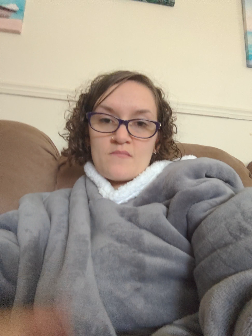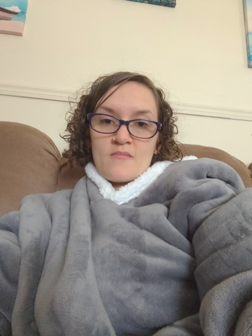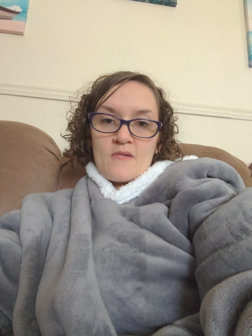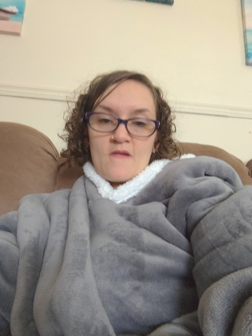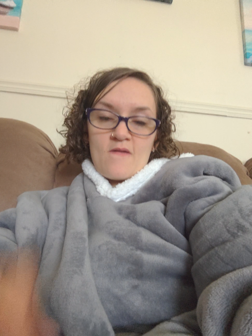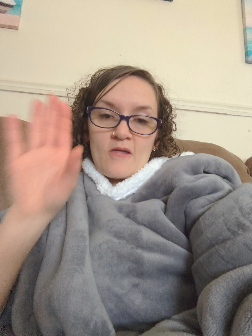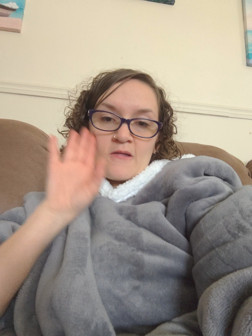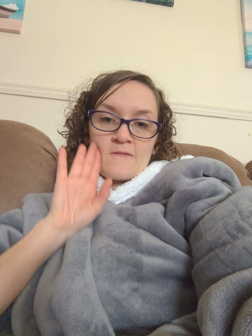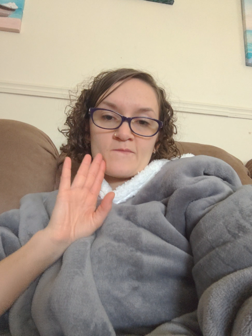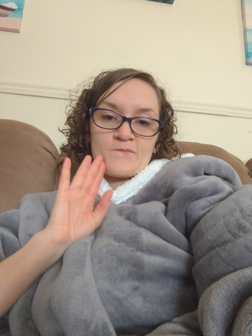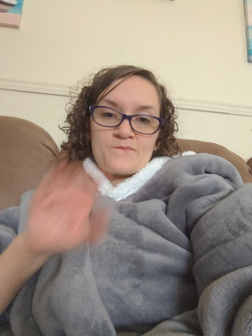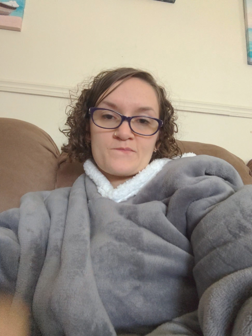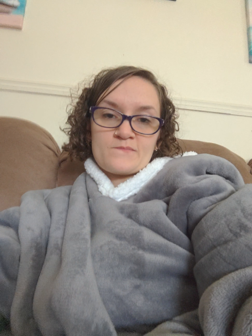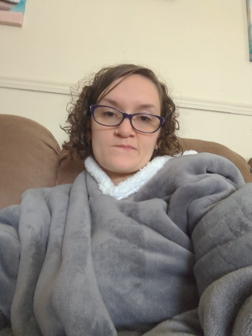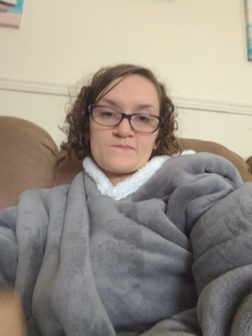brown